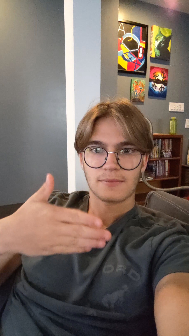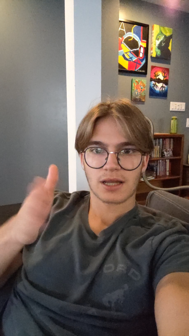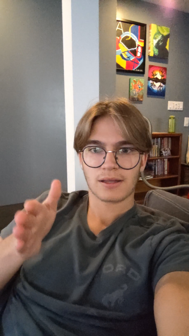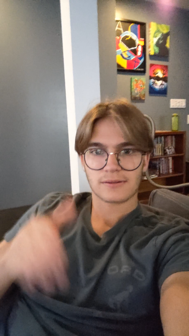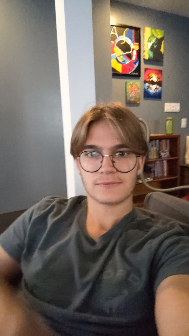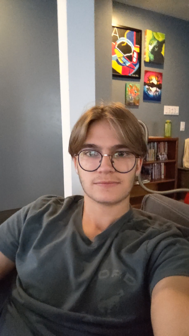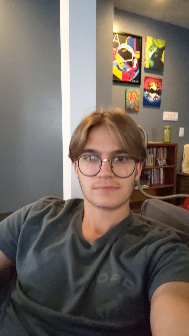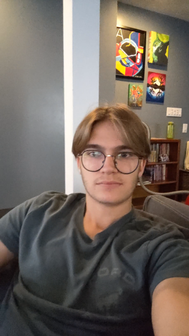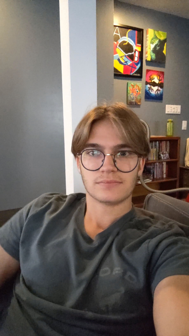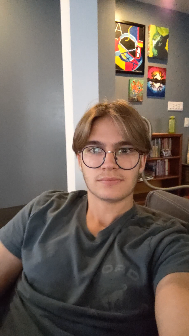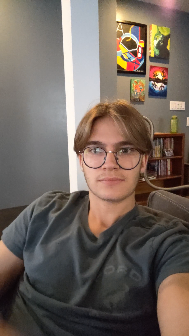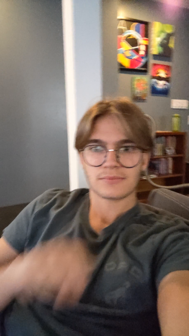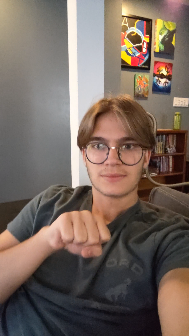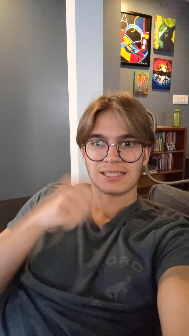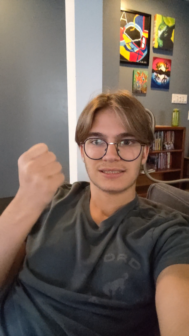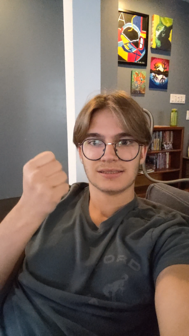break